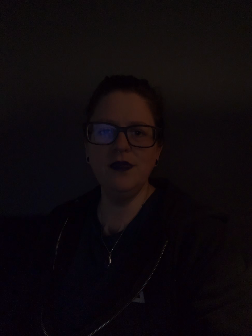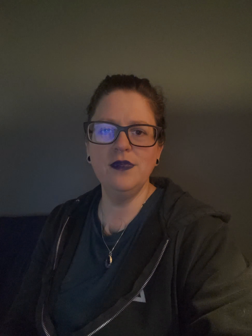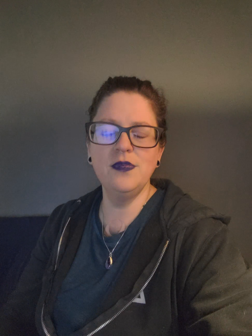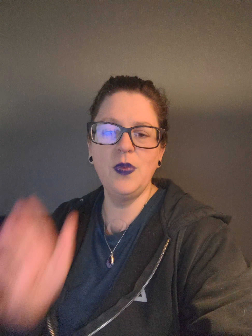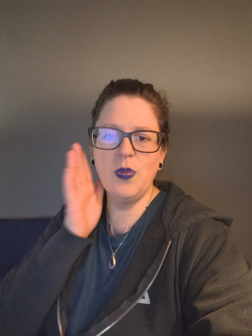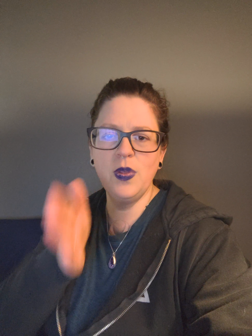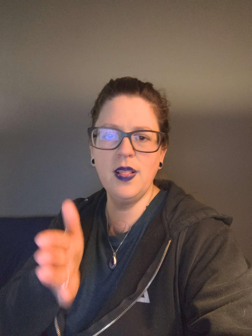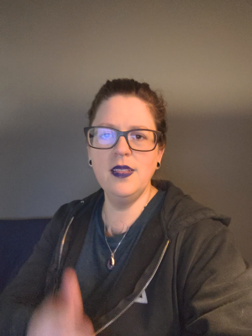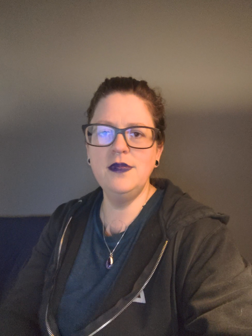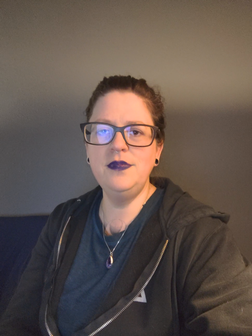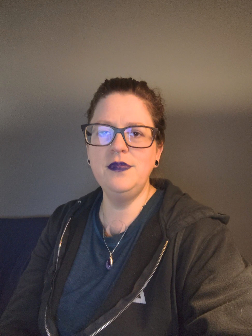will